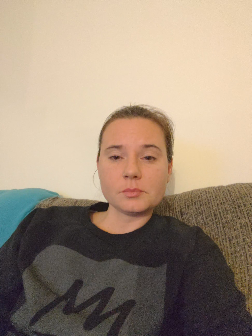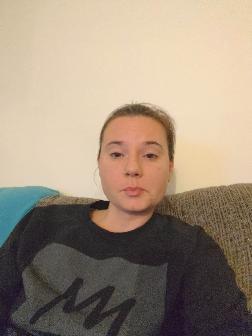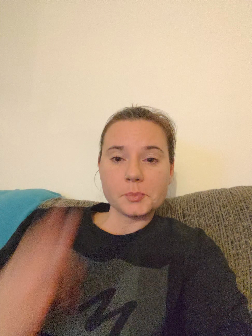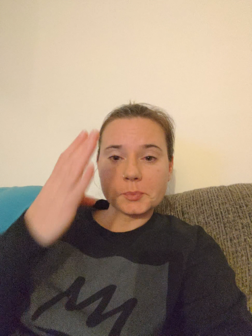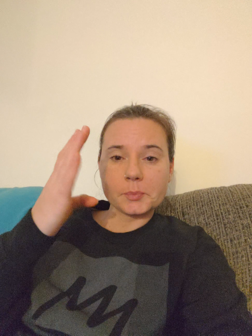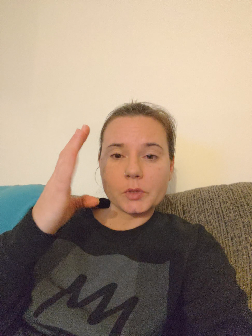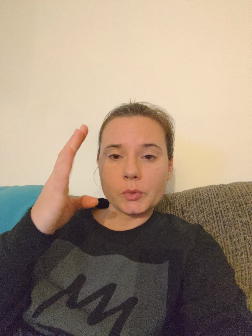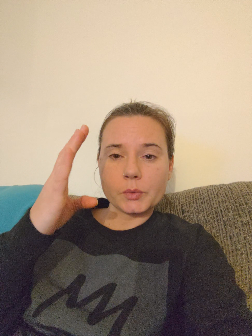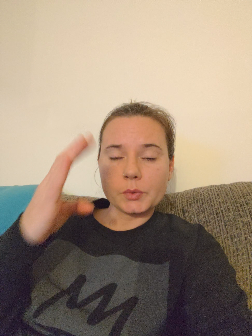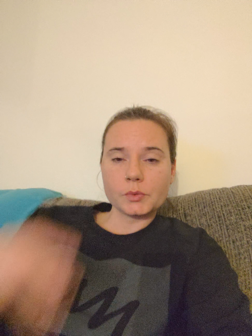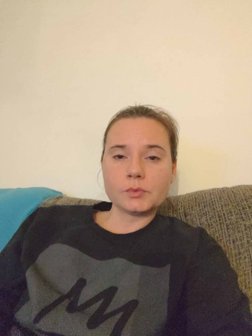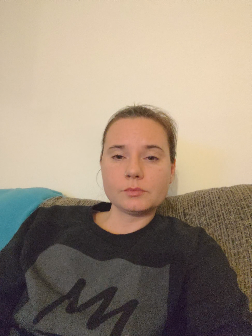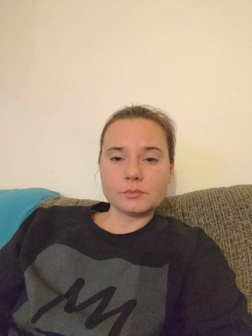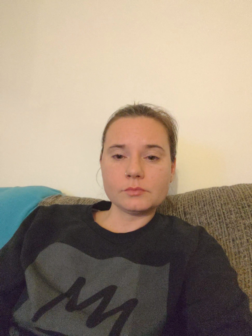blue